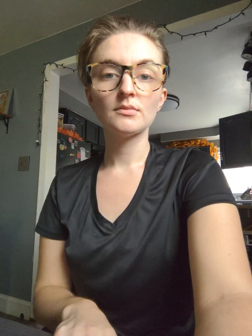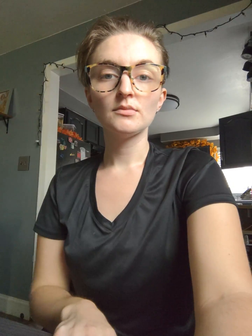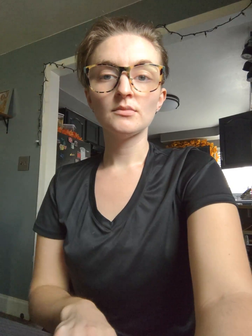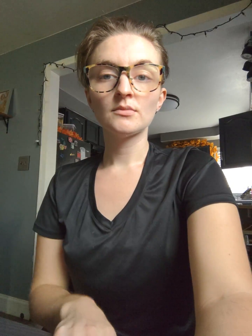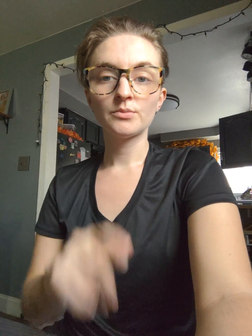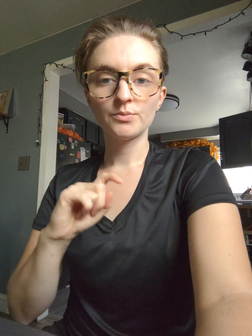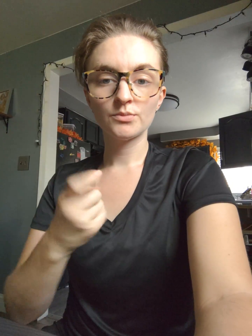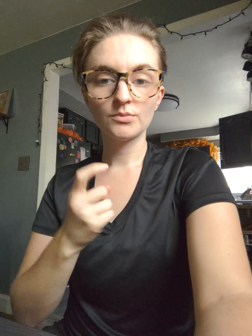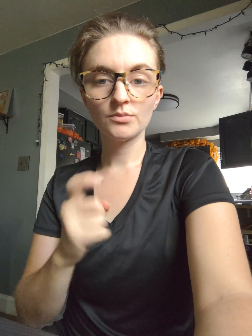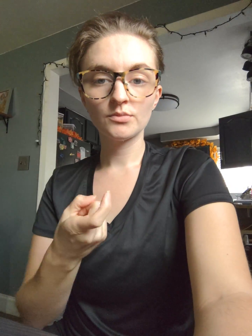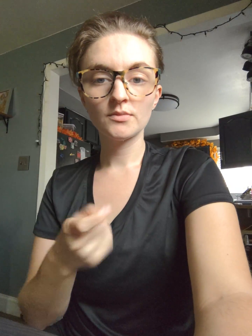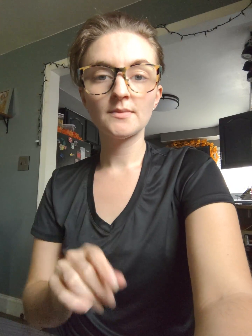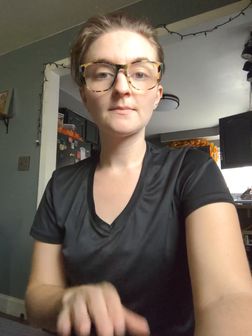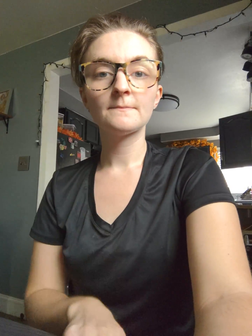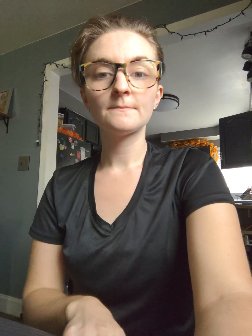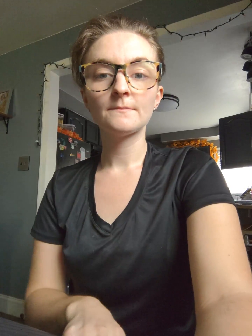friend